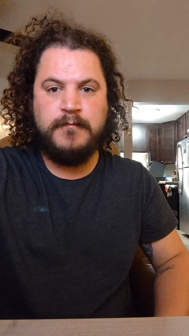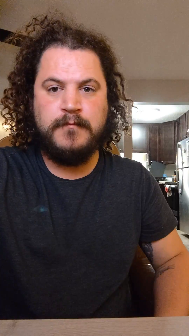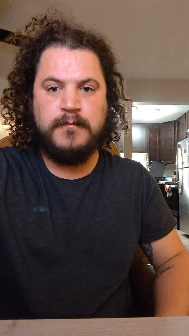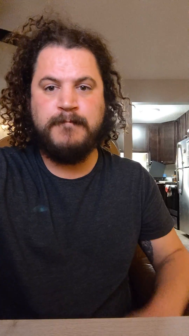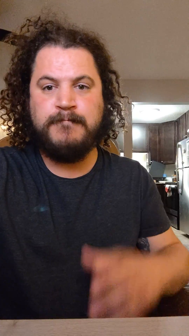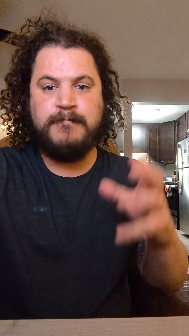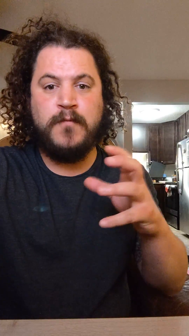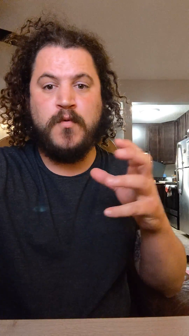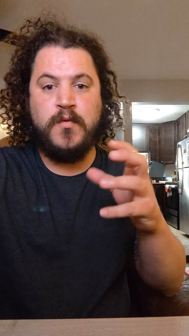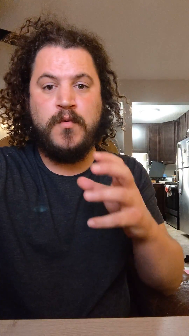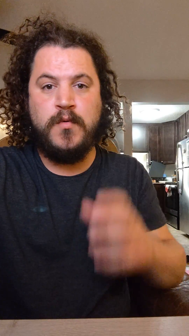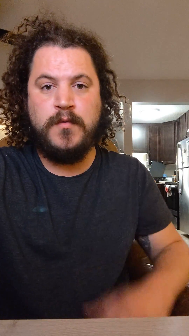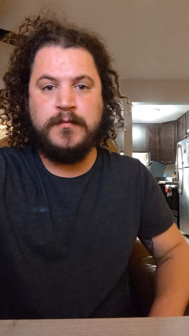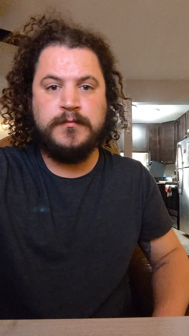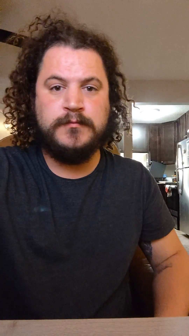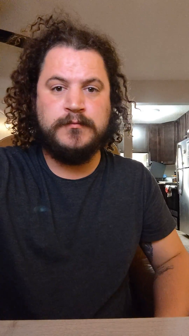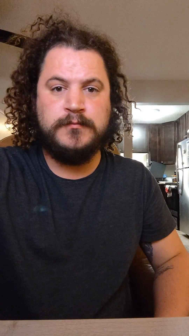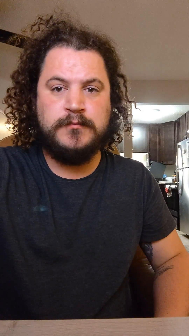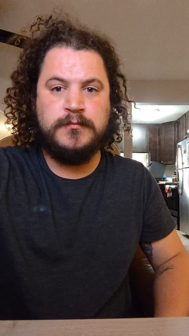ball